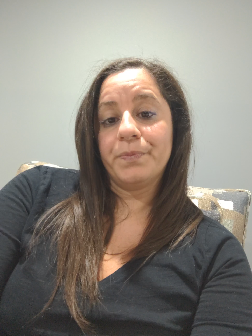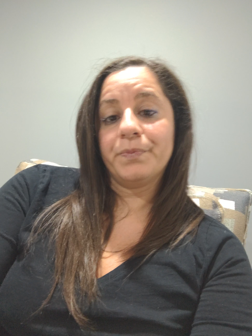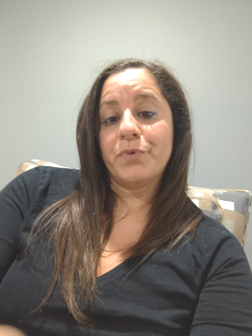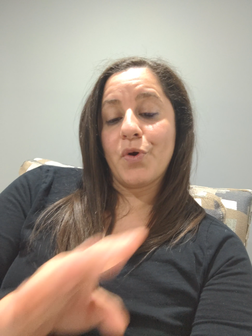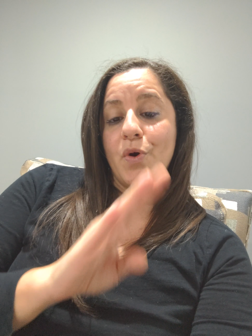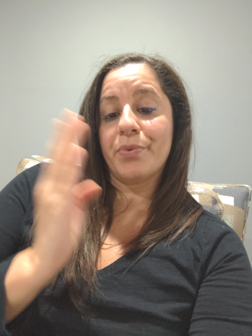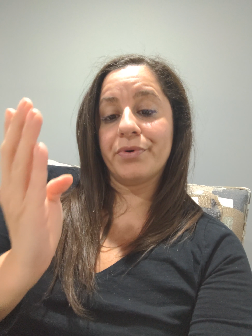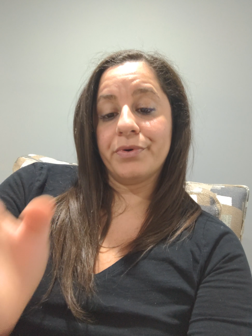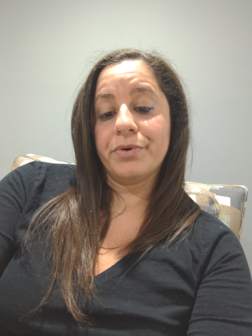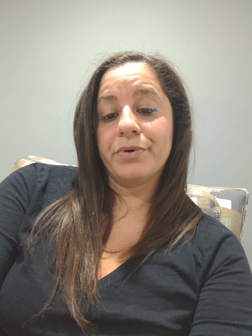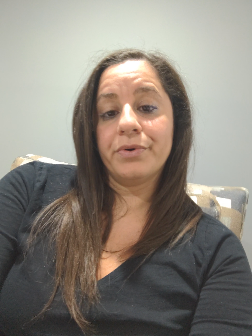open